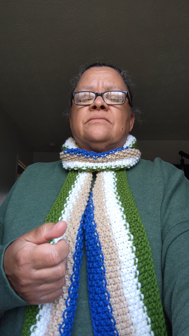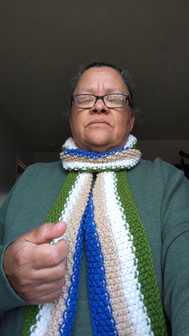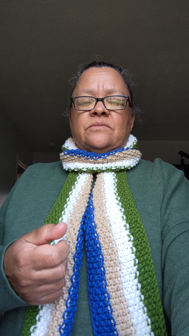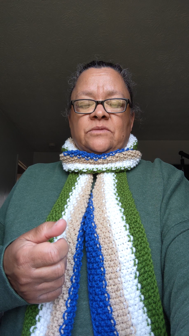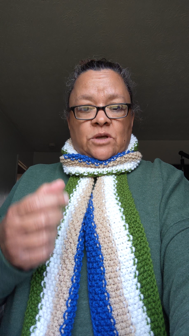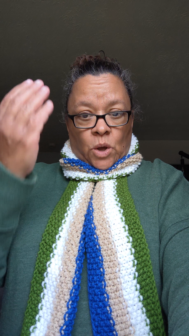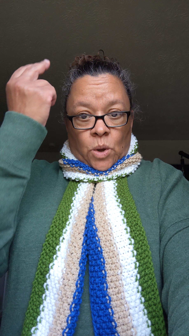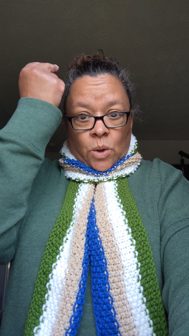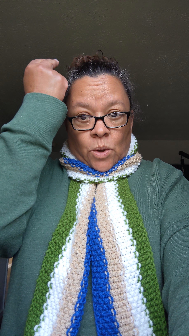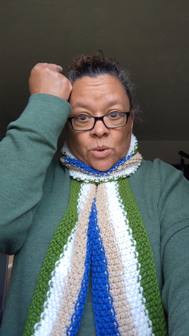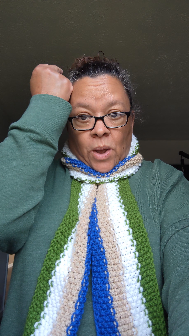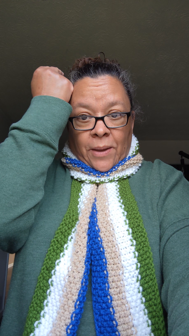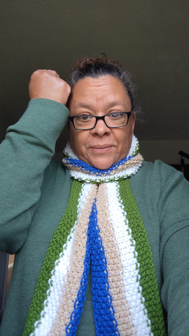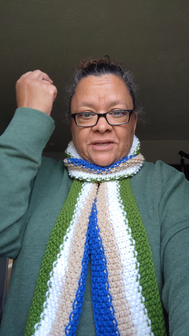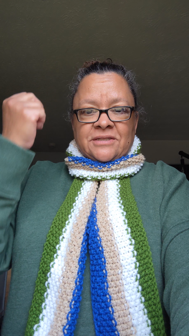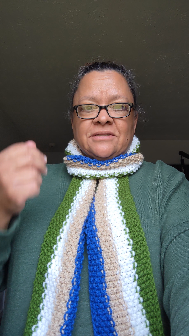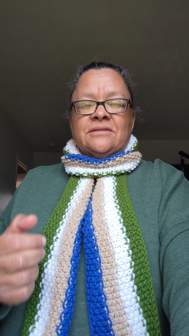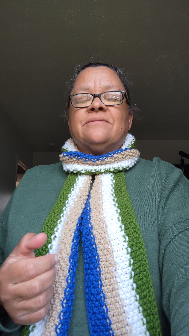bunny